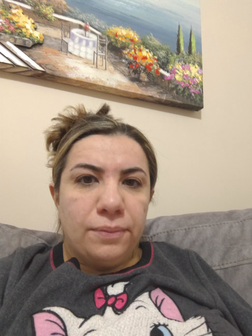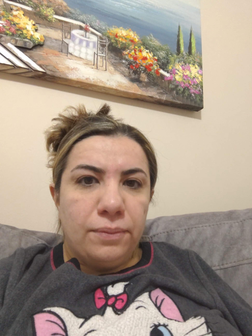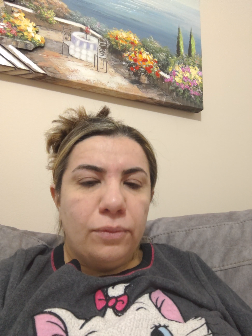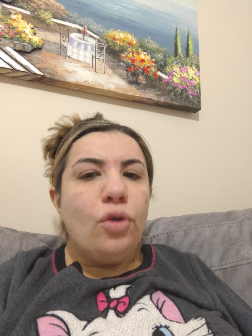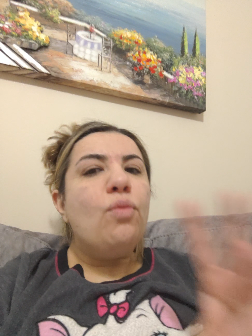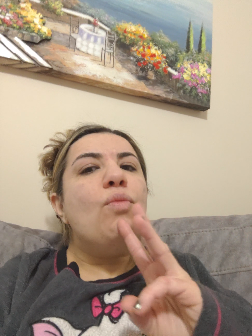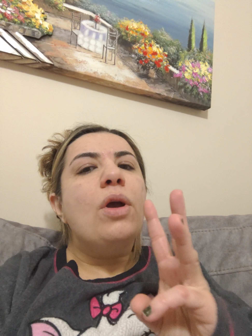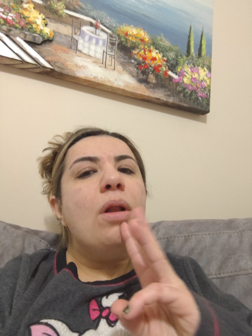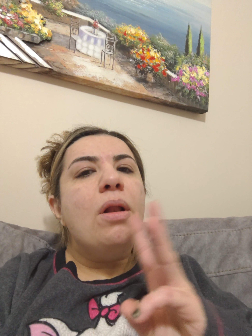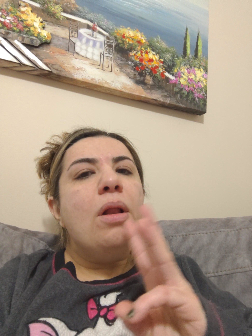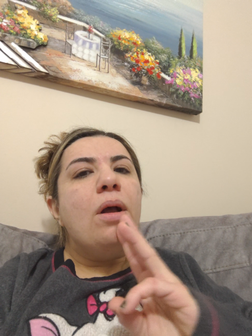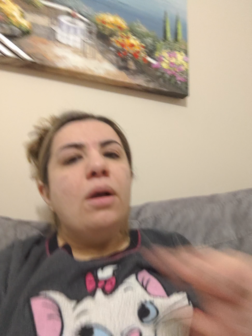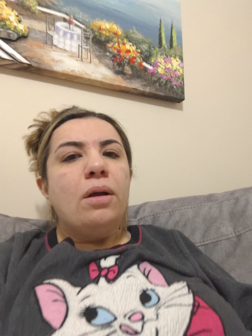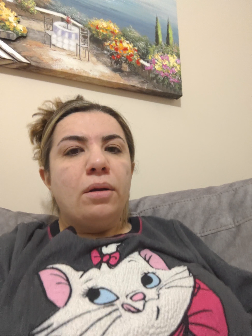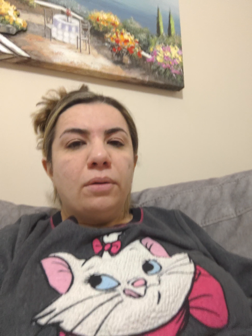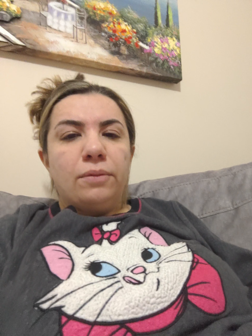water